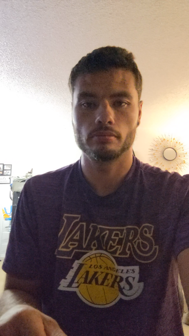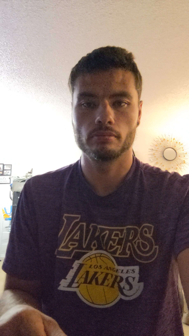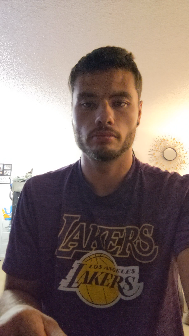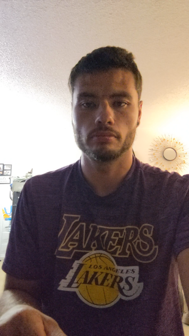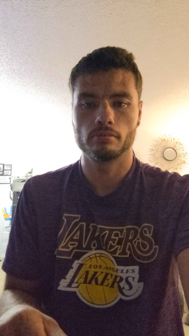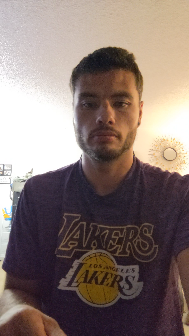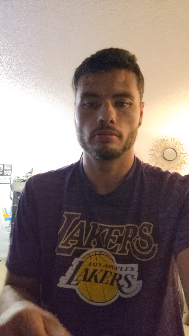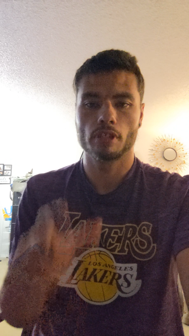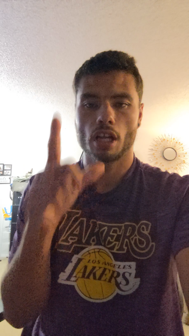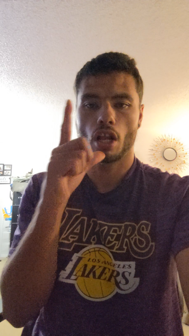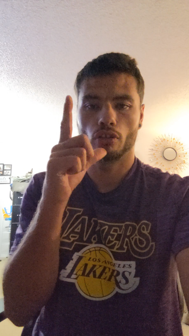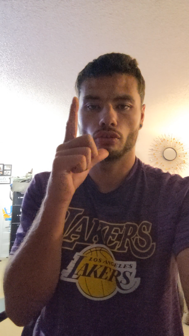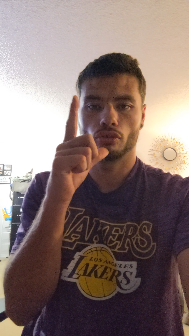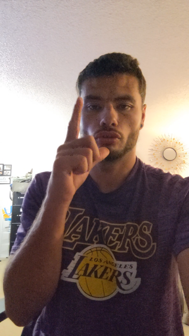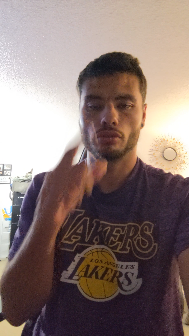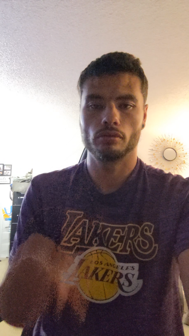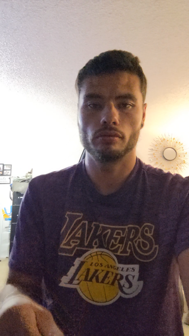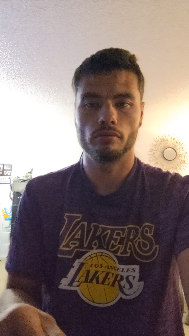lunch